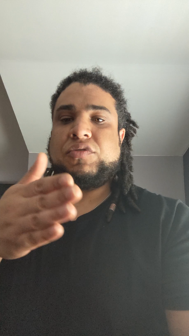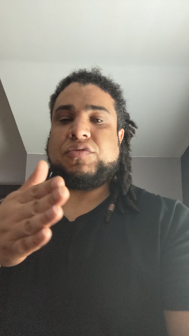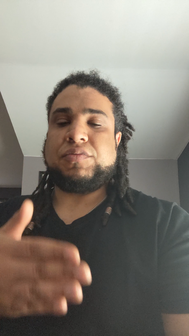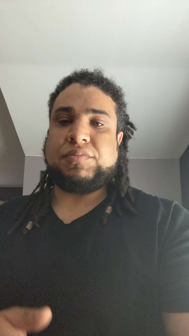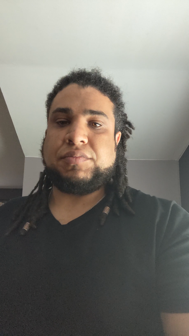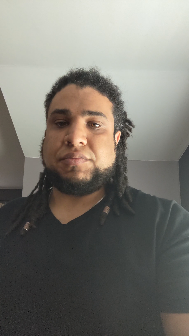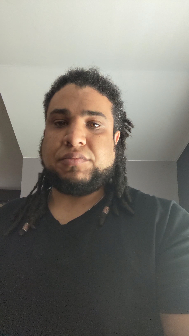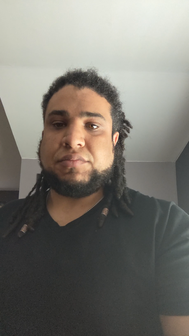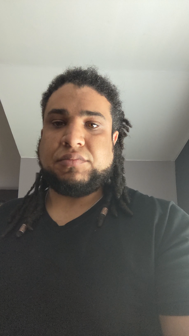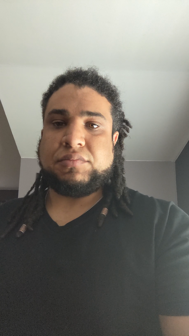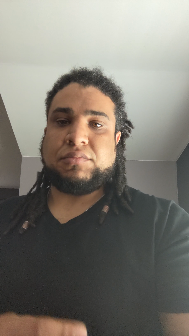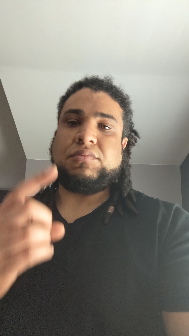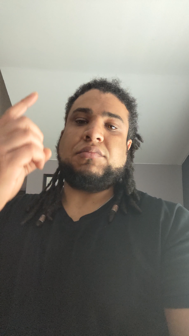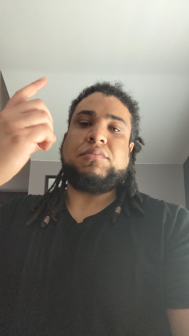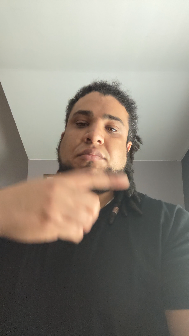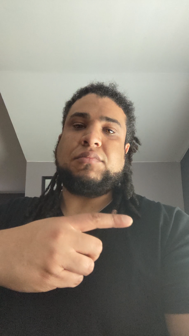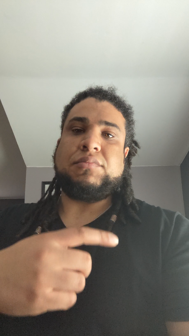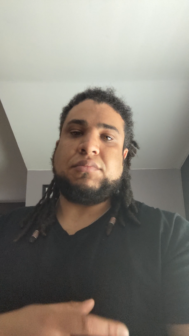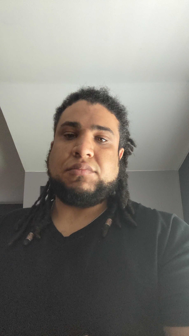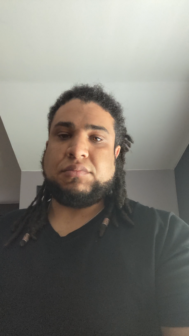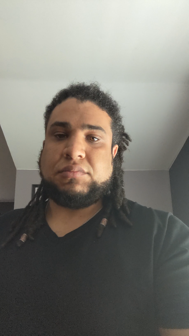day